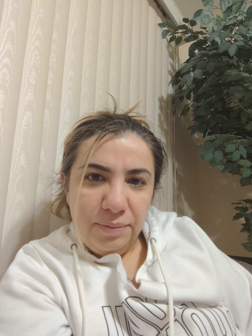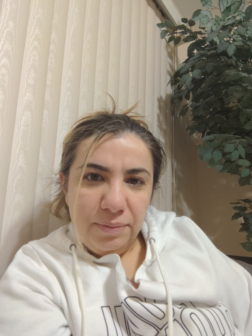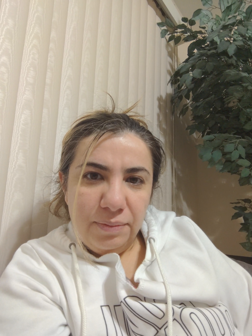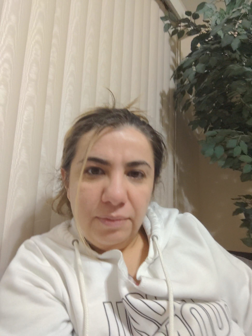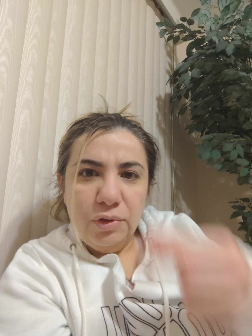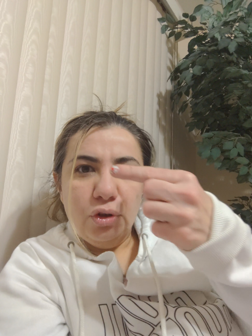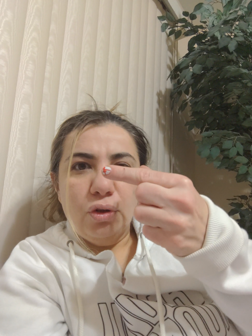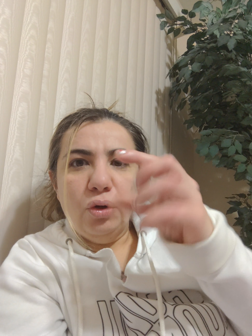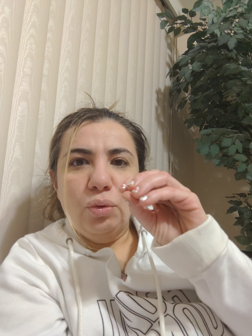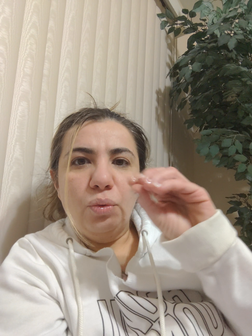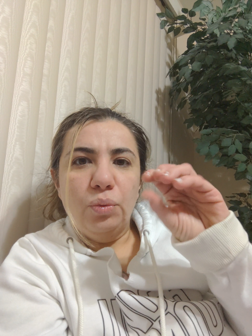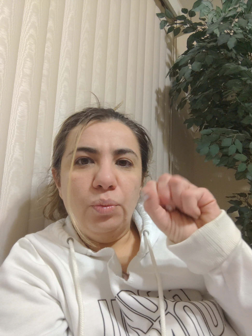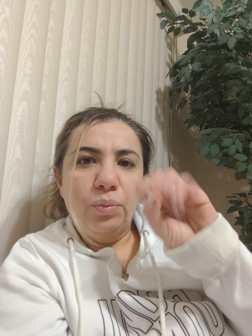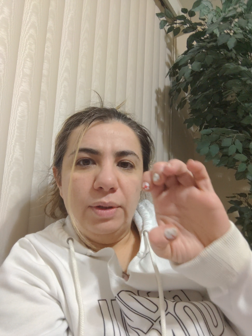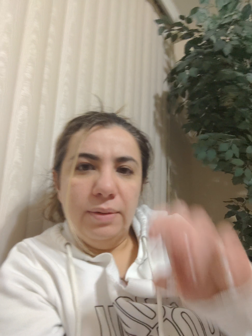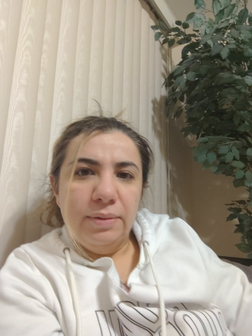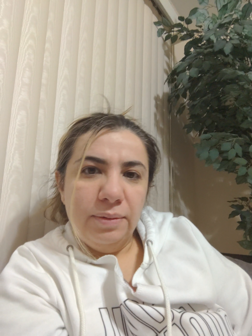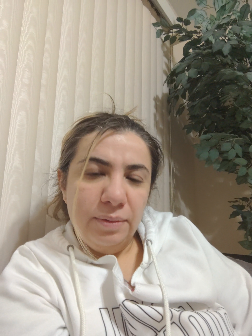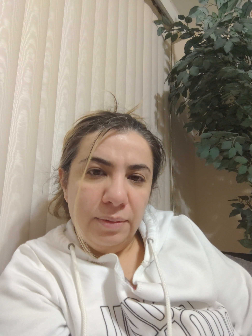goose